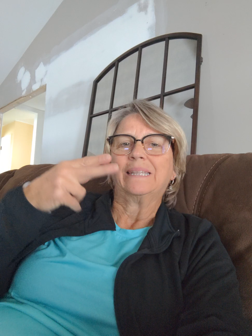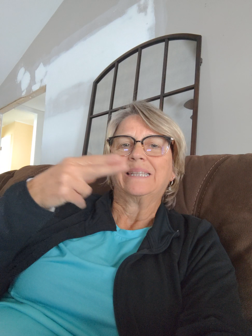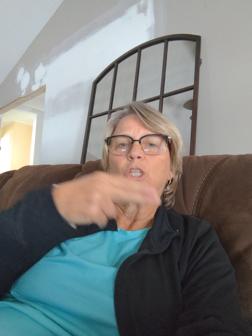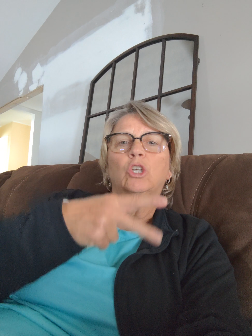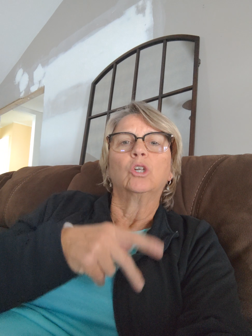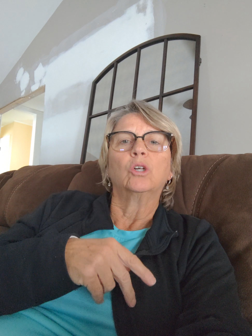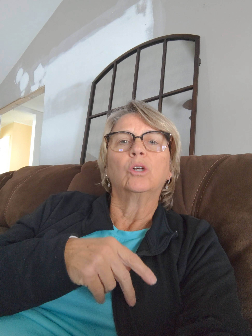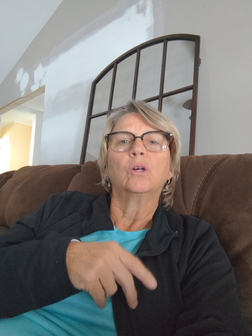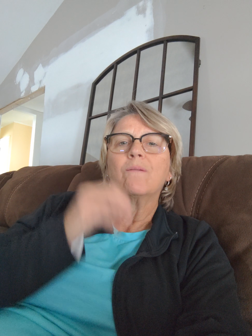scissors